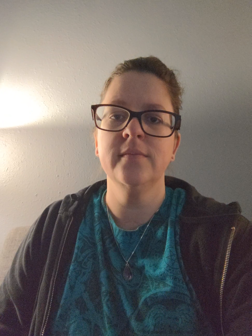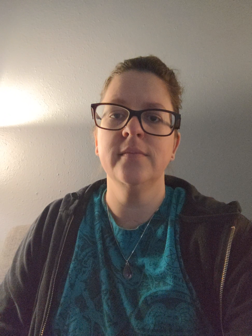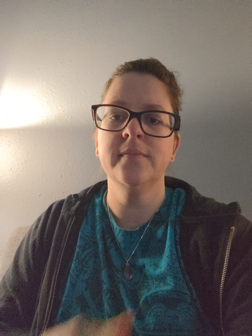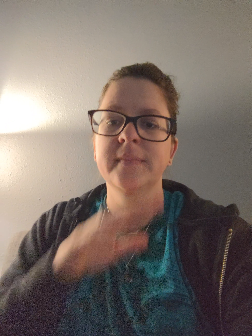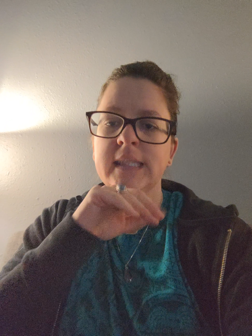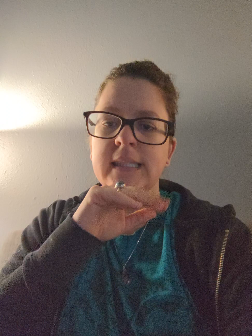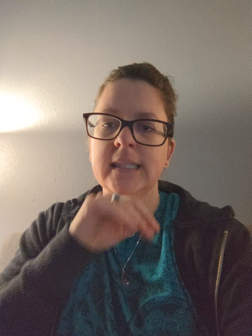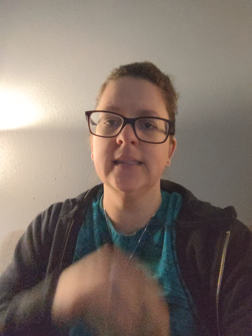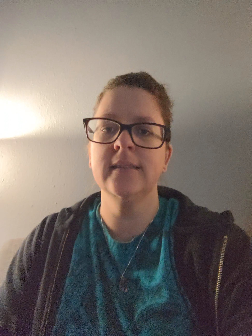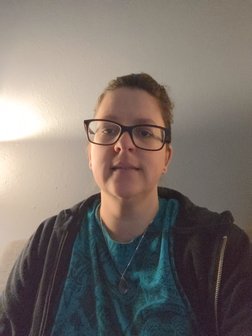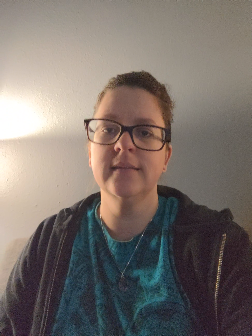pig